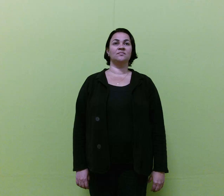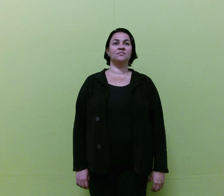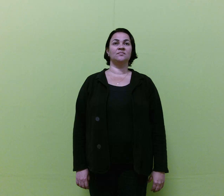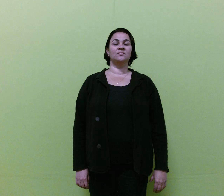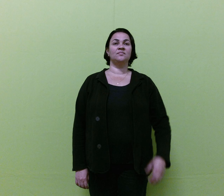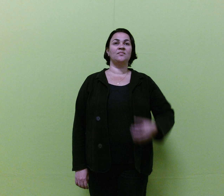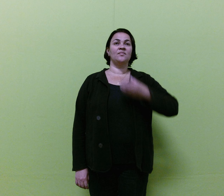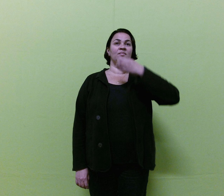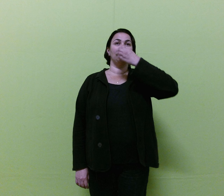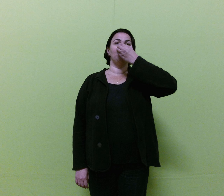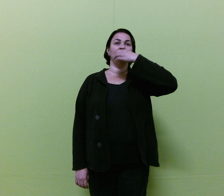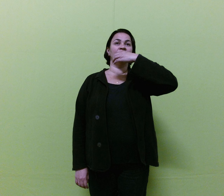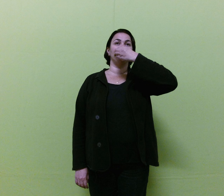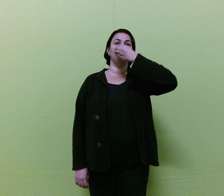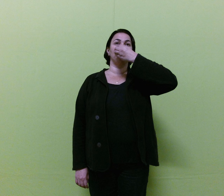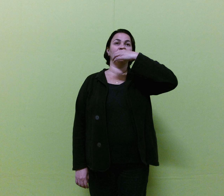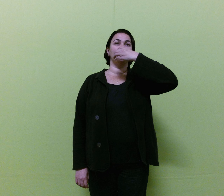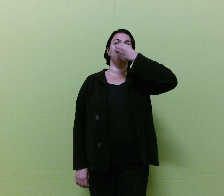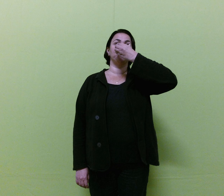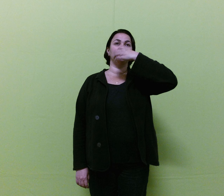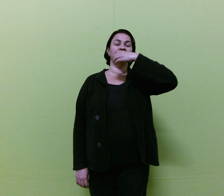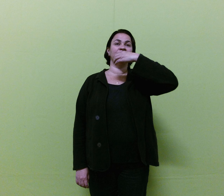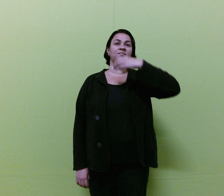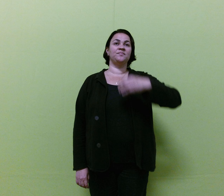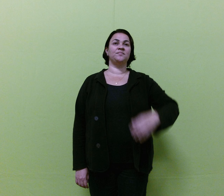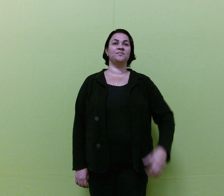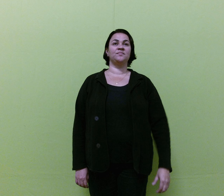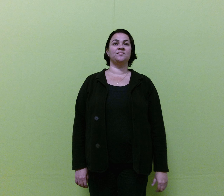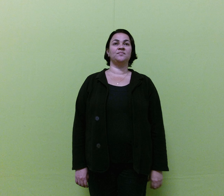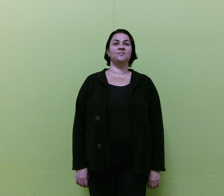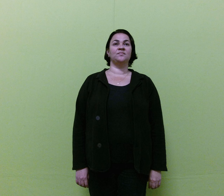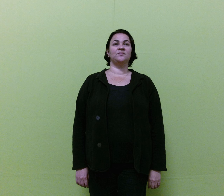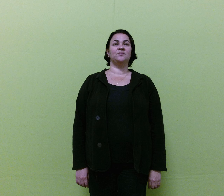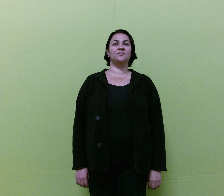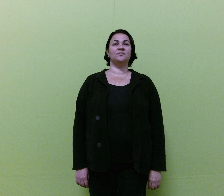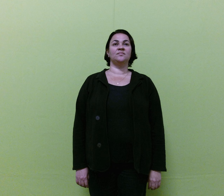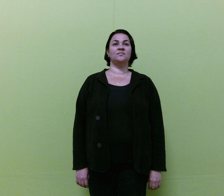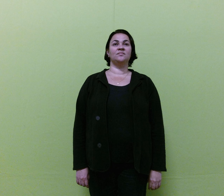maçã